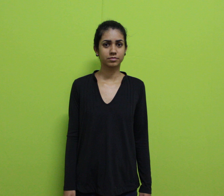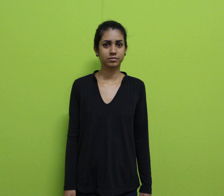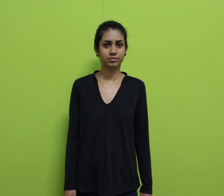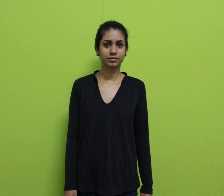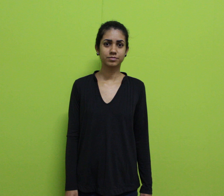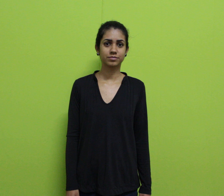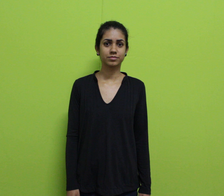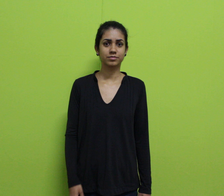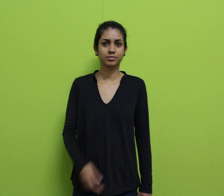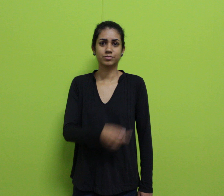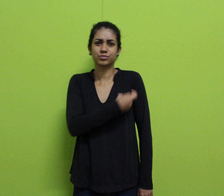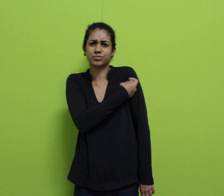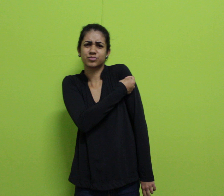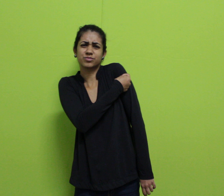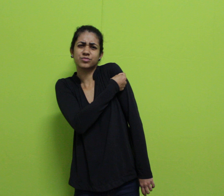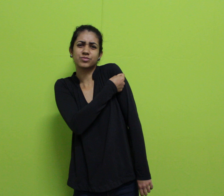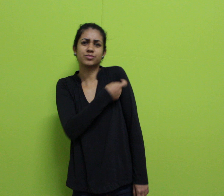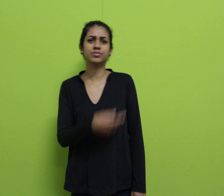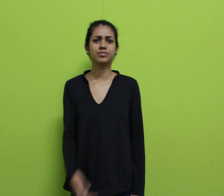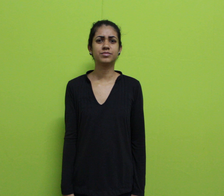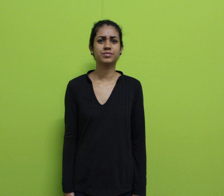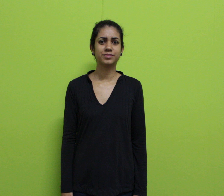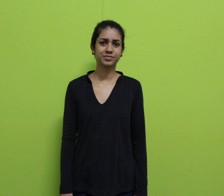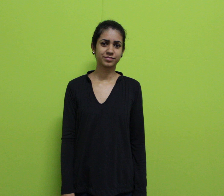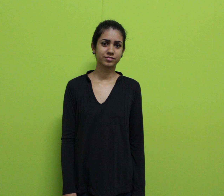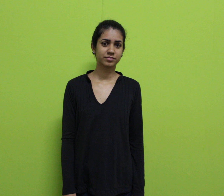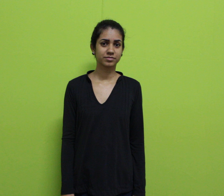vacina